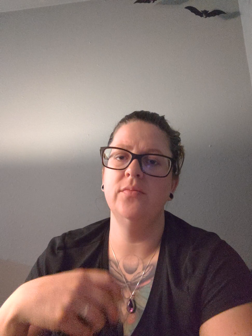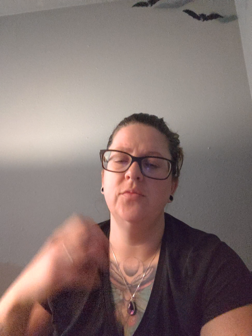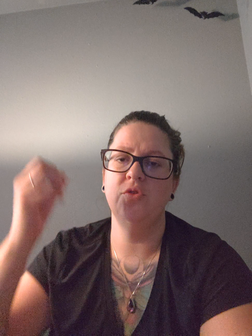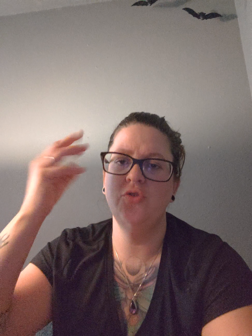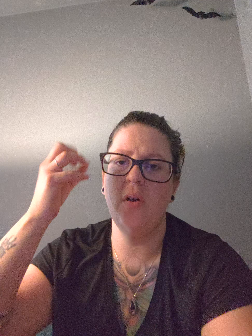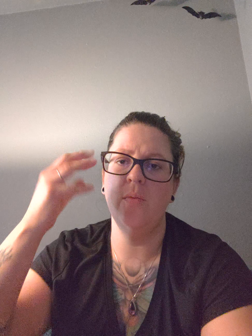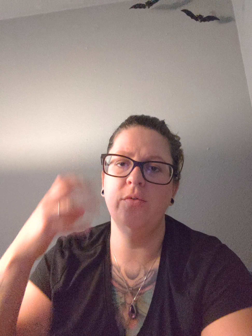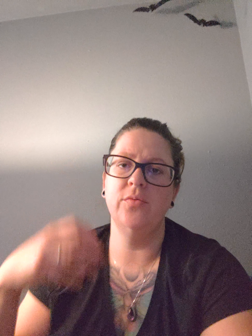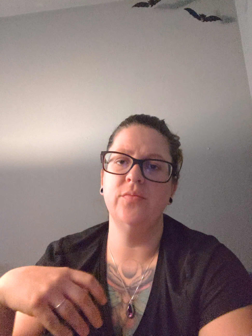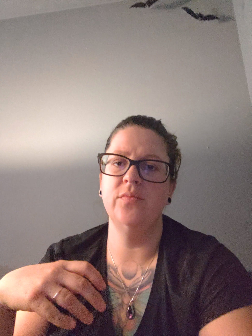shower